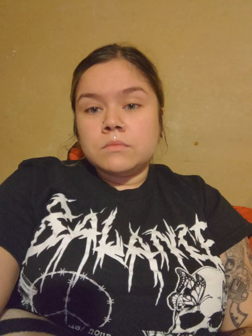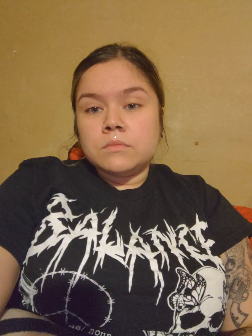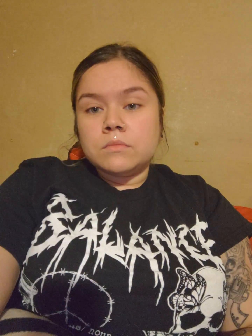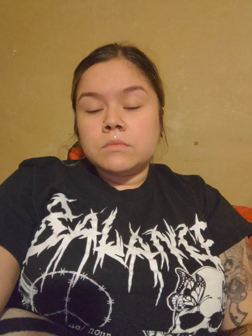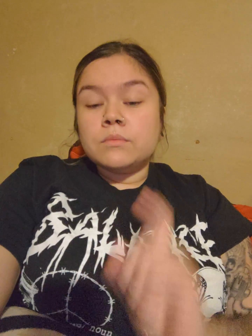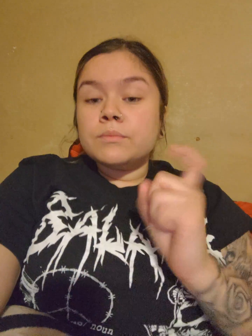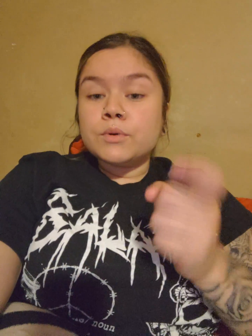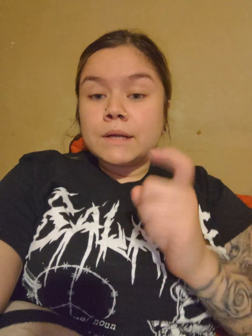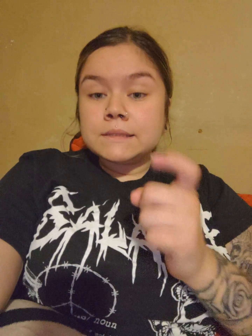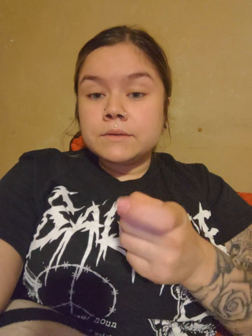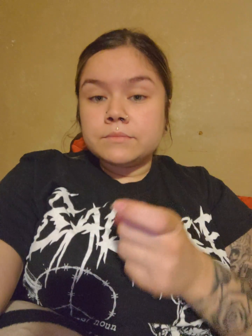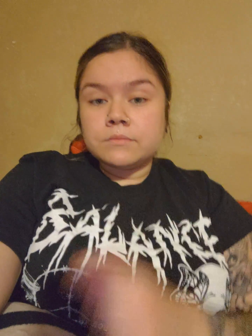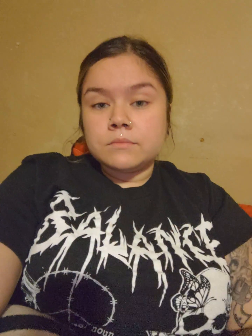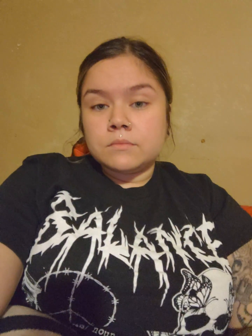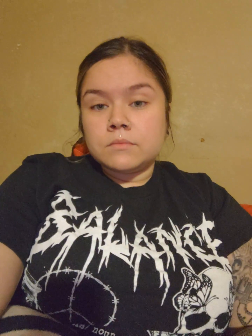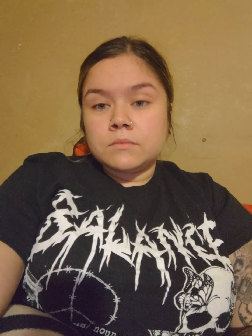present